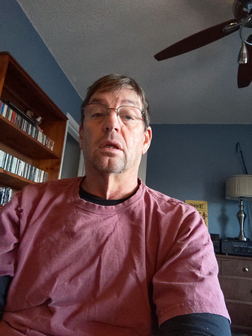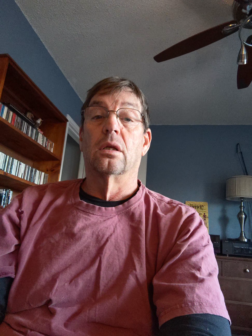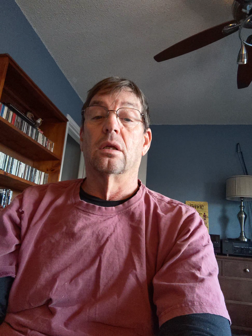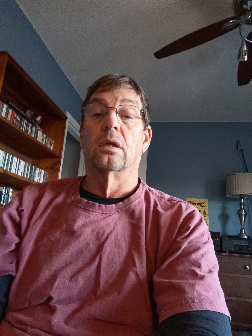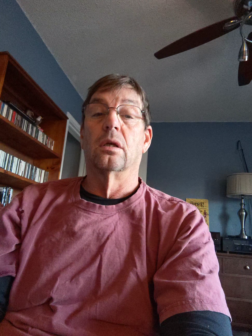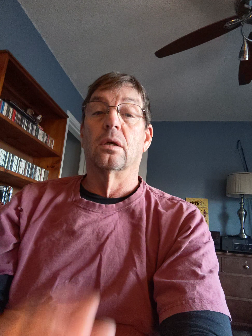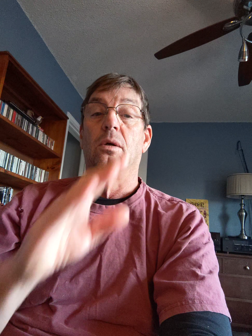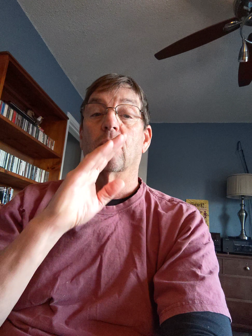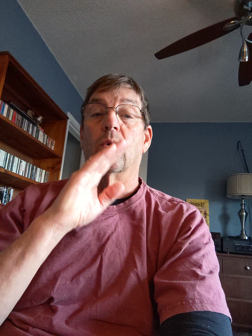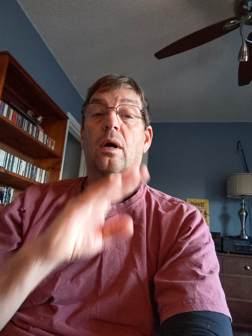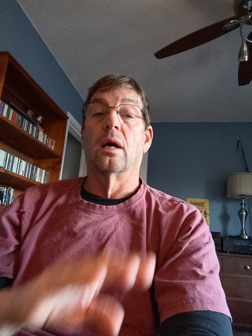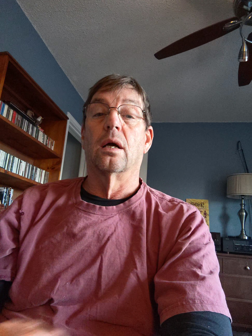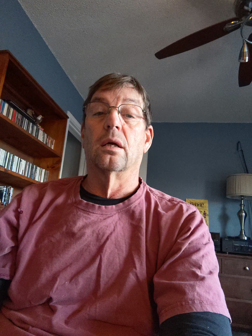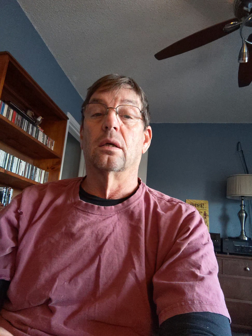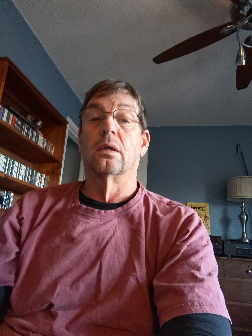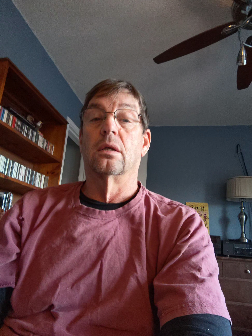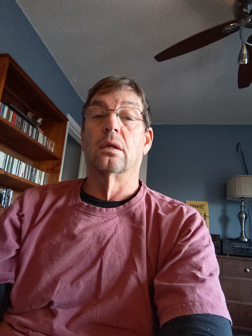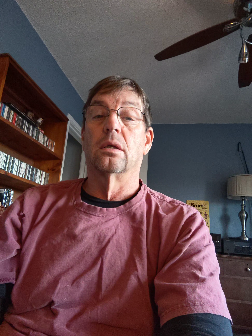quiet